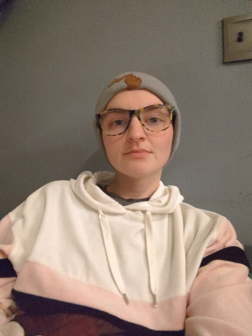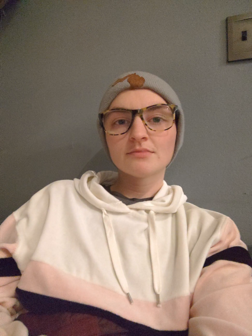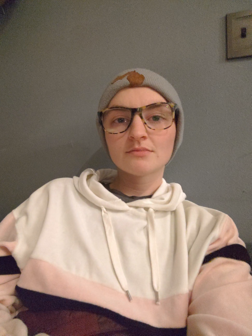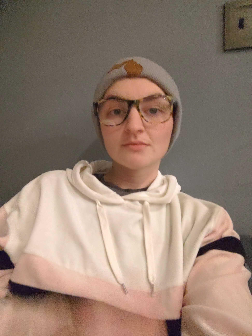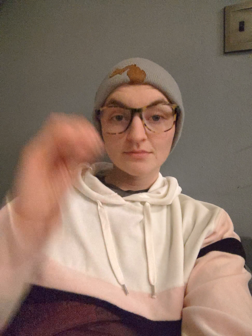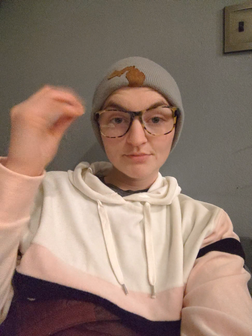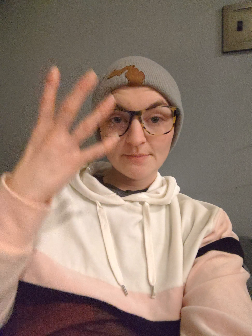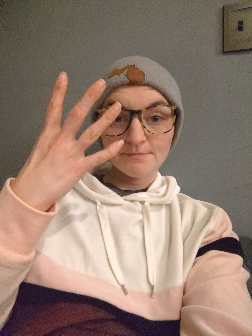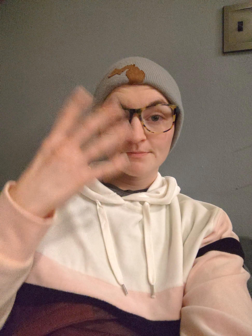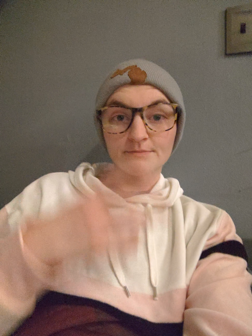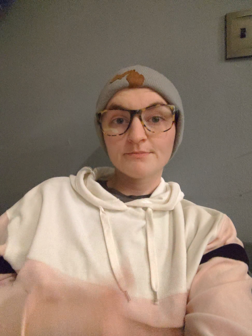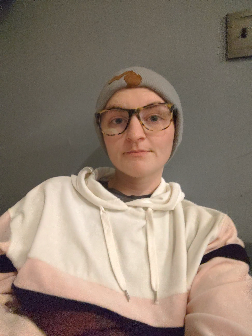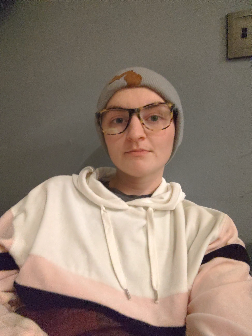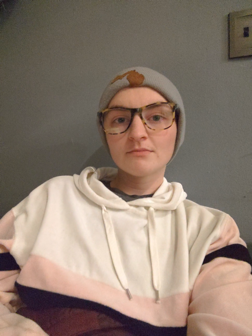sun